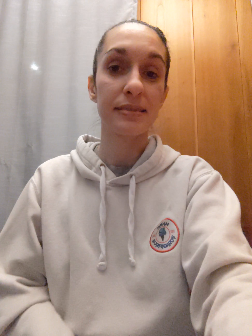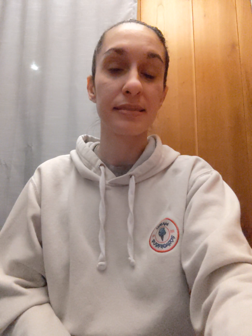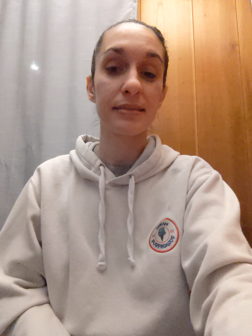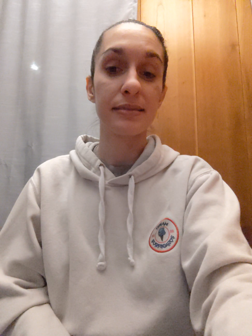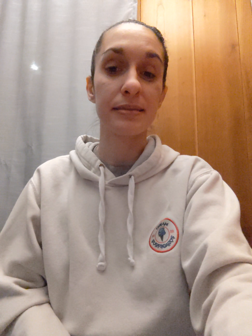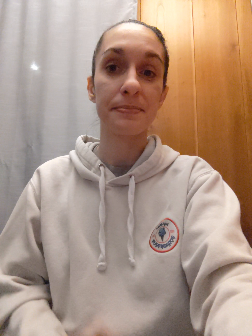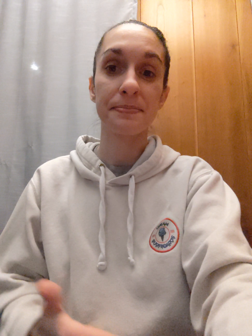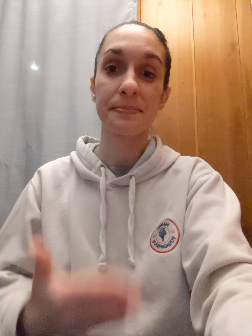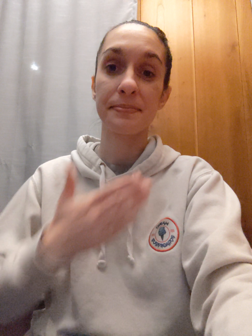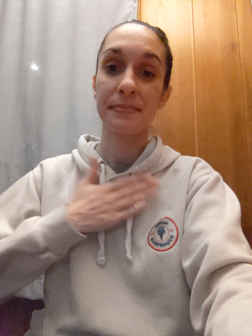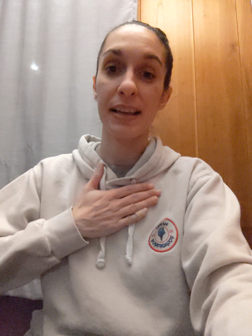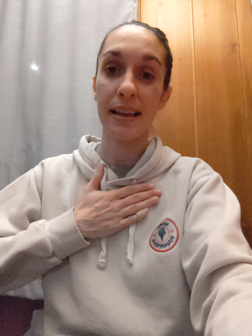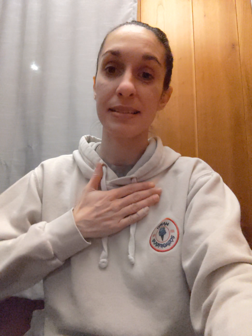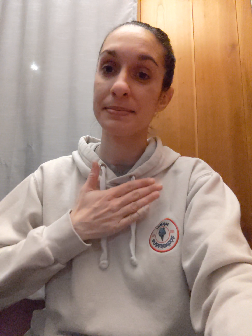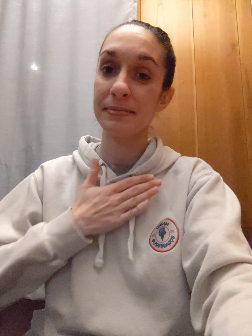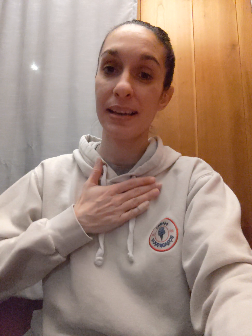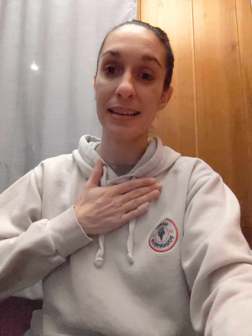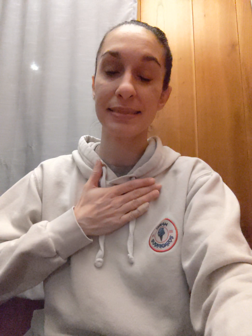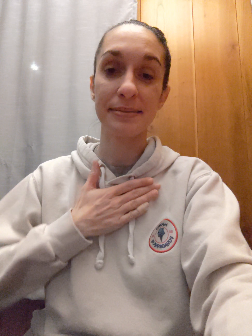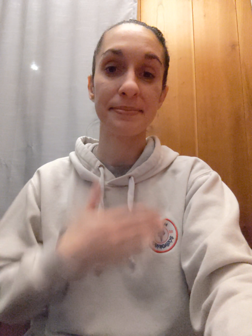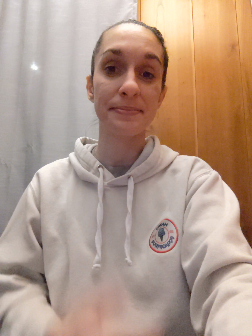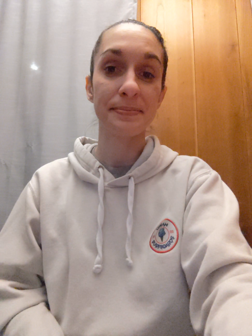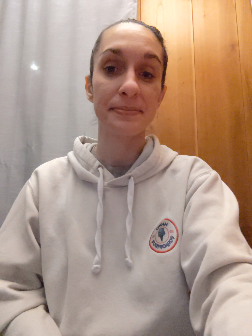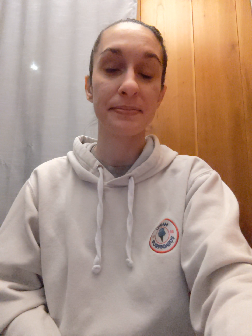my